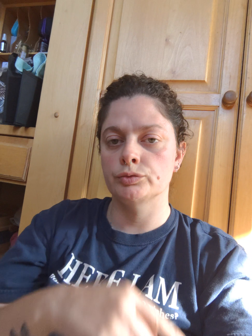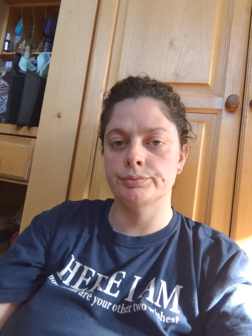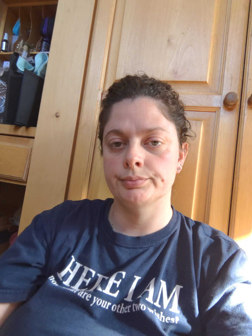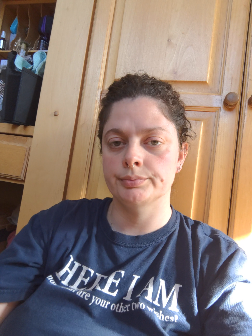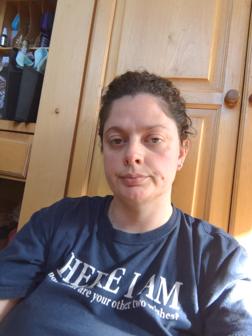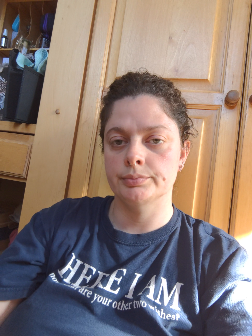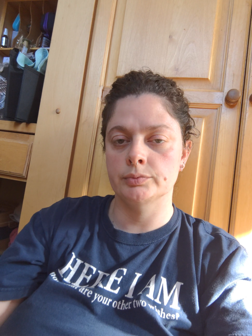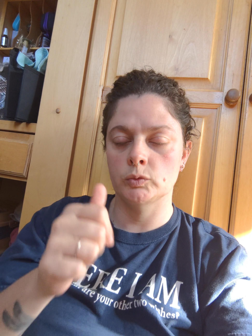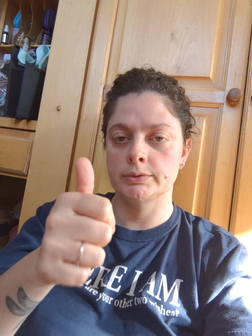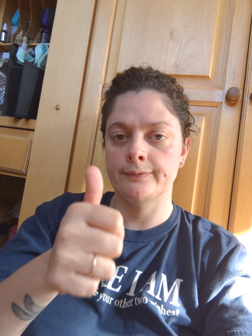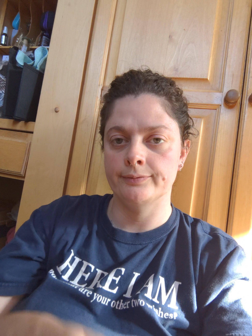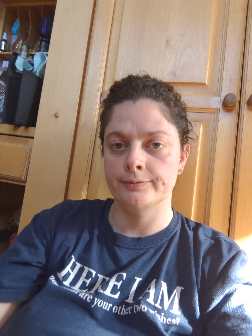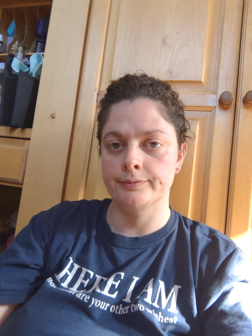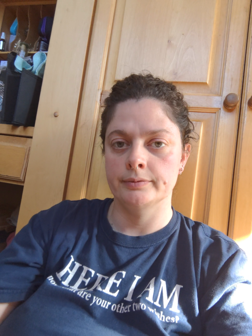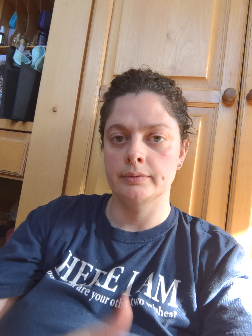yourself